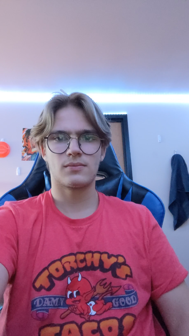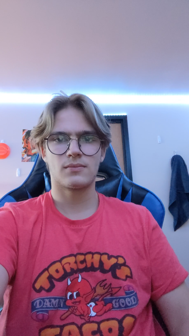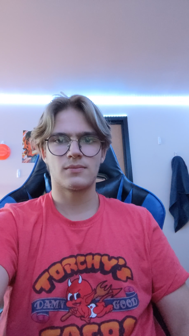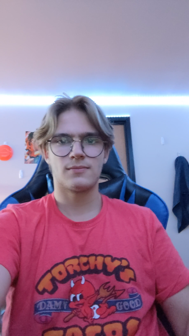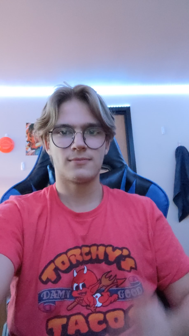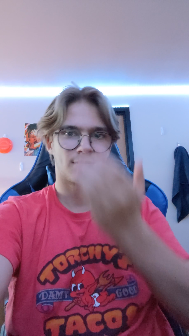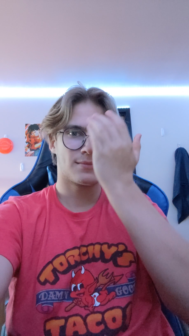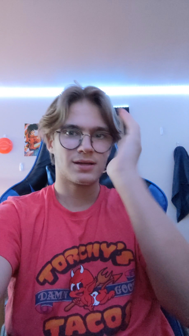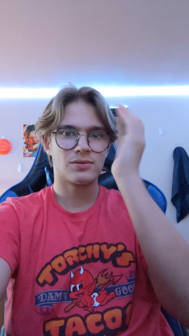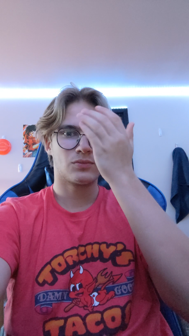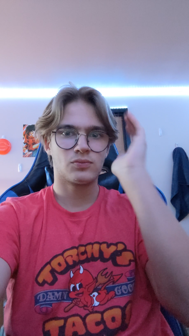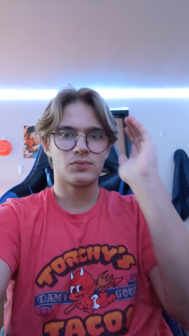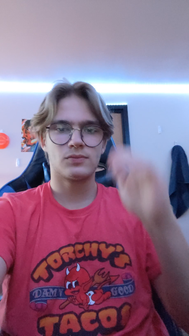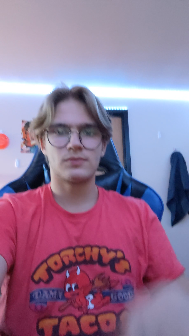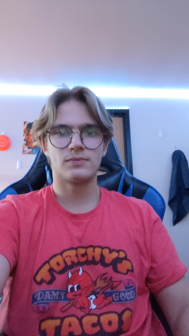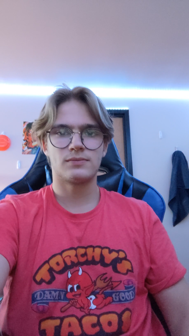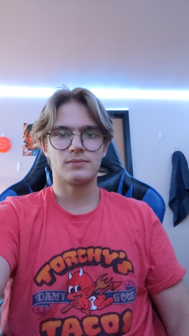peekaboo